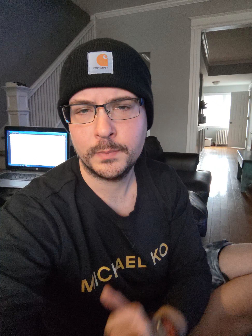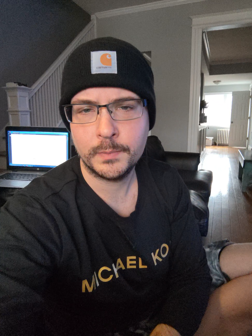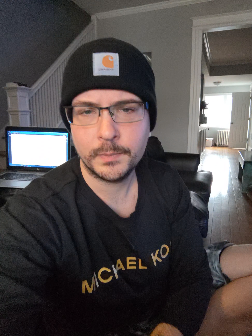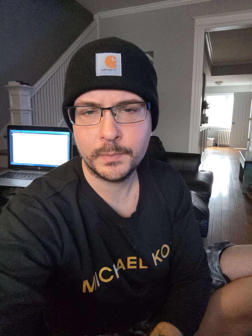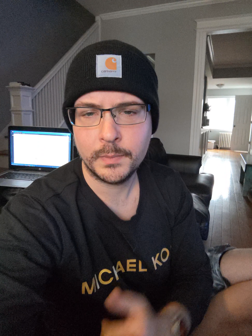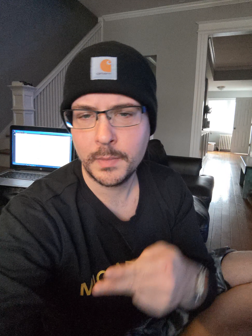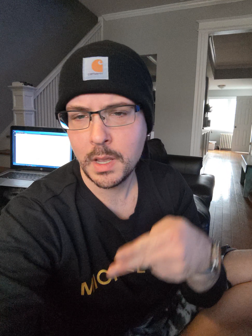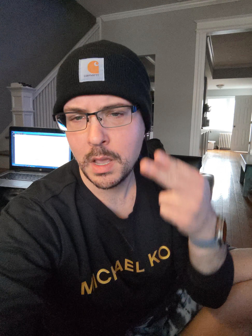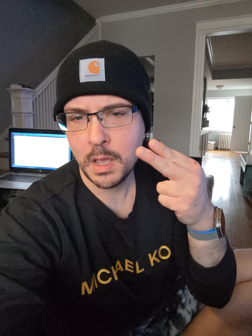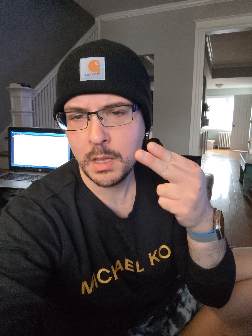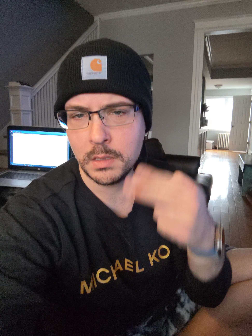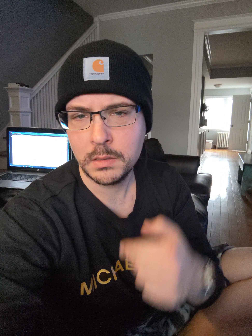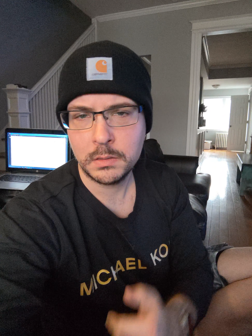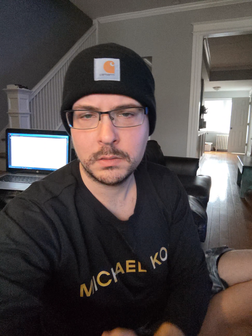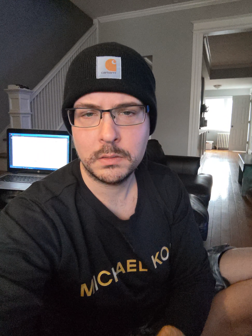high